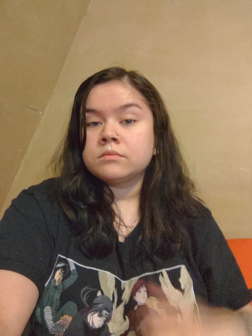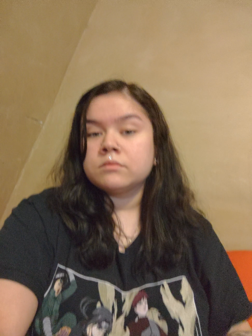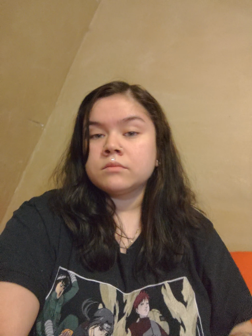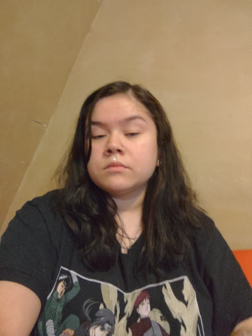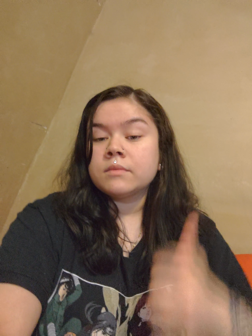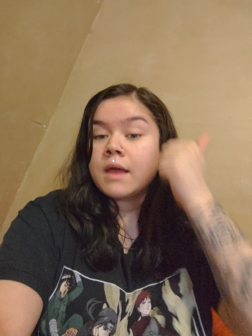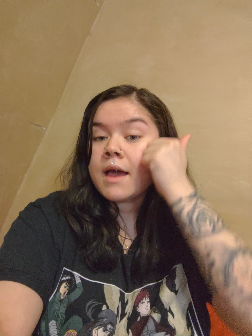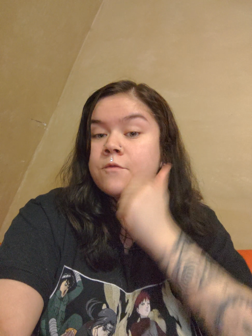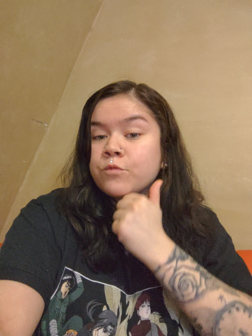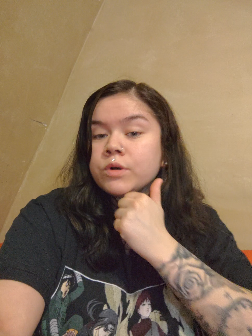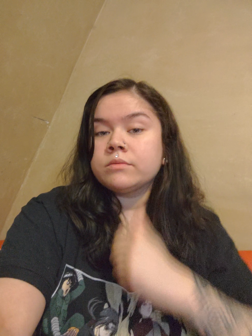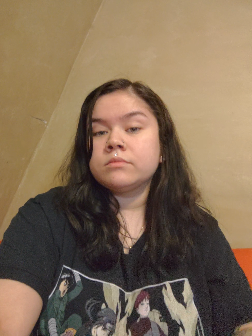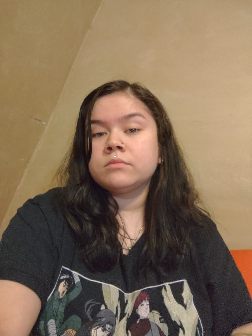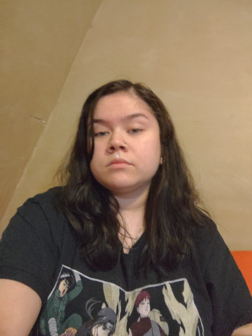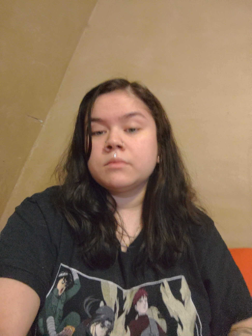every